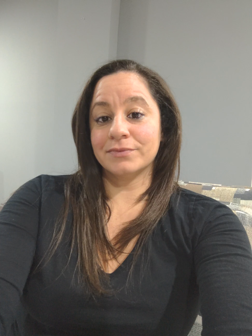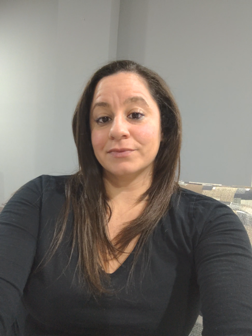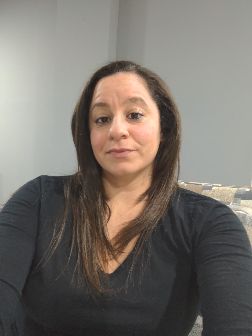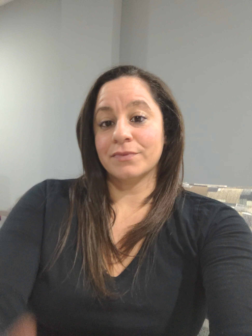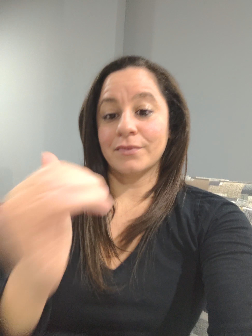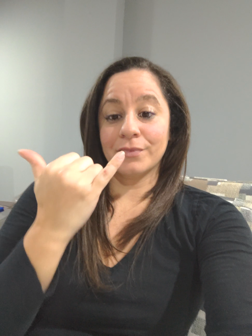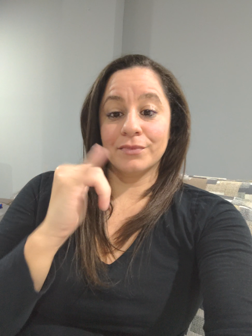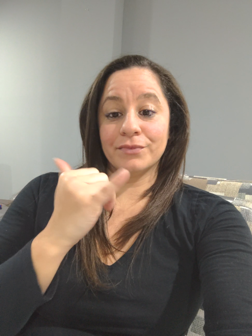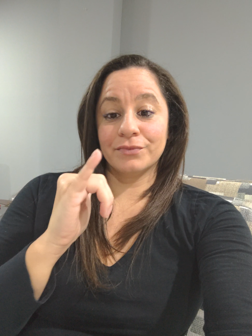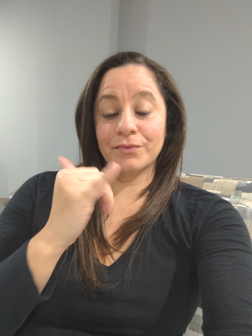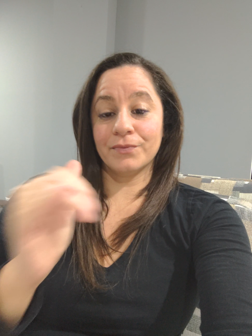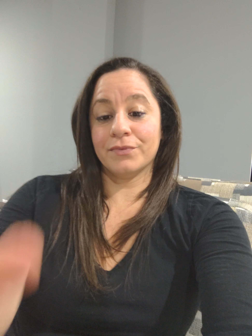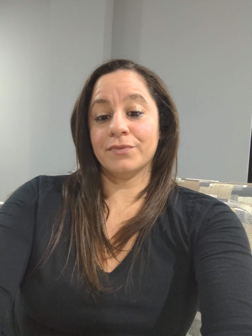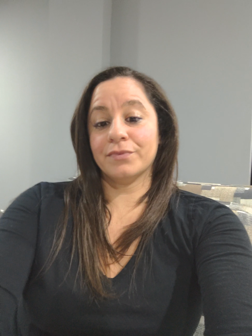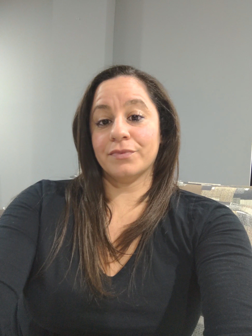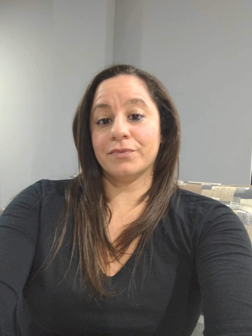yellow